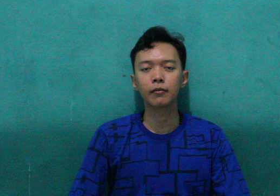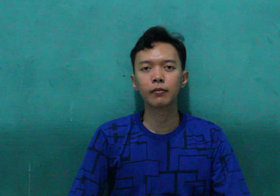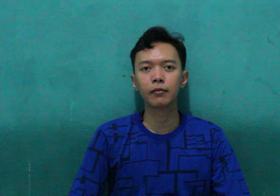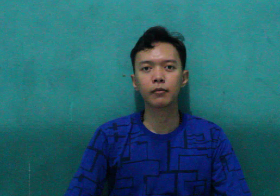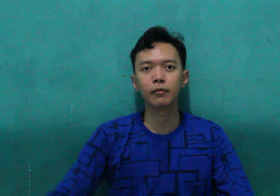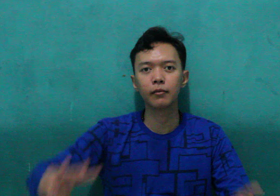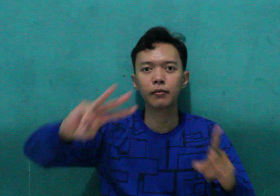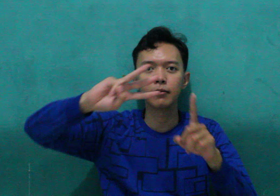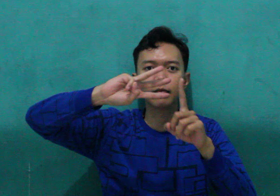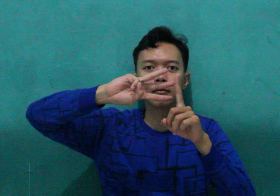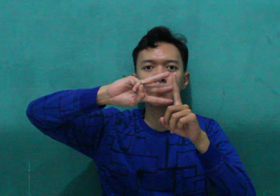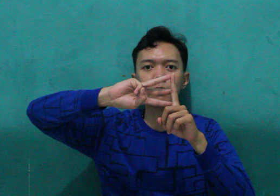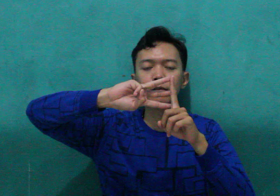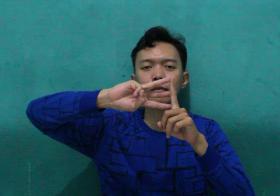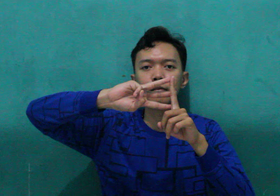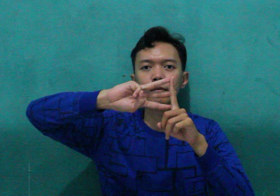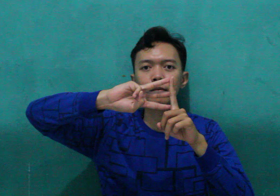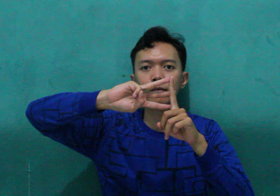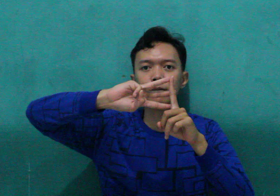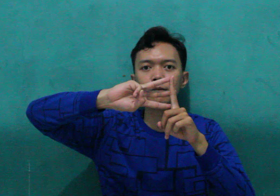B